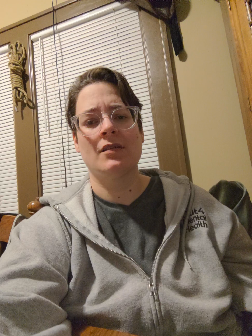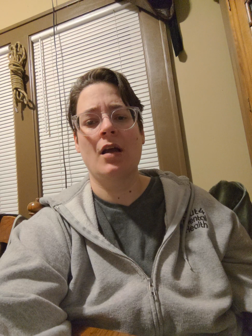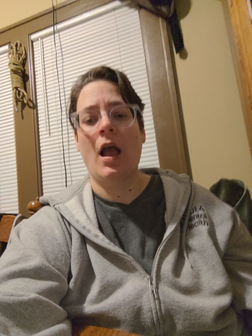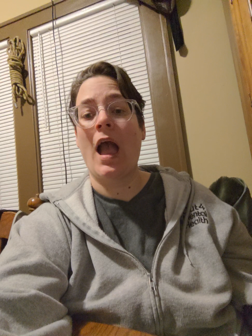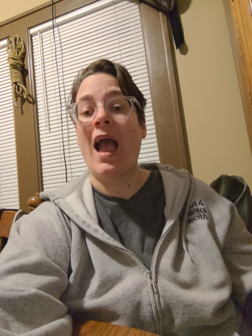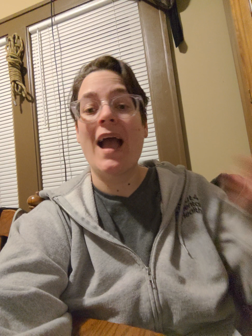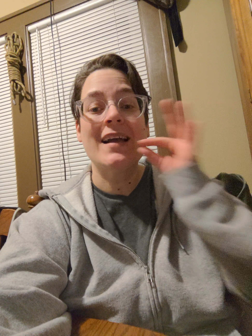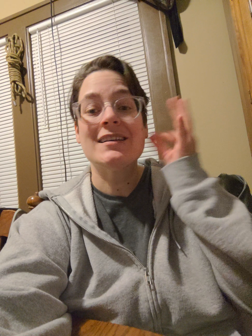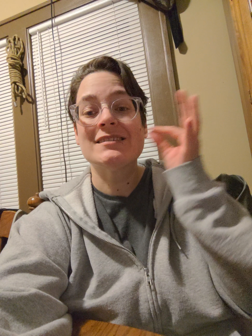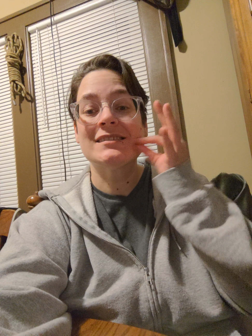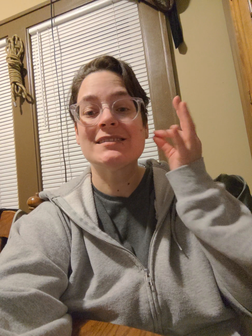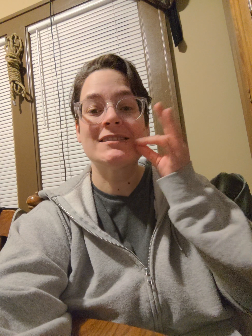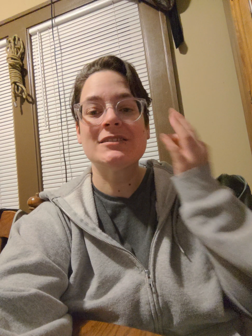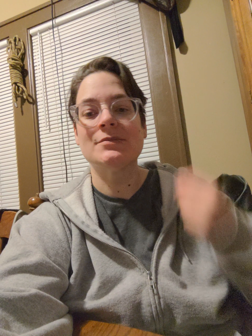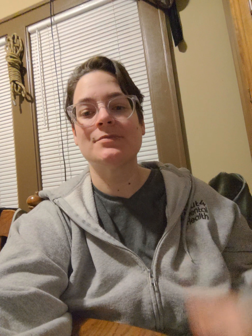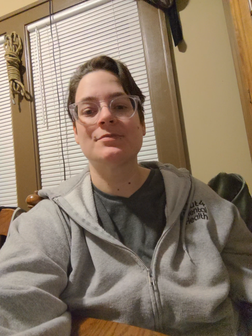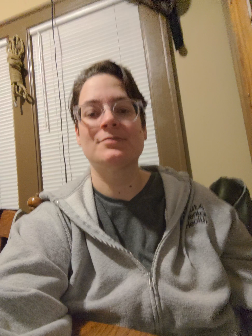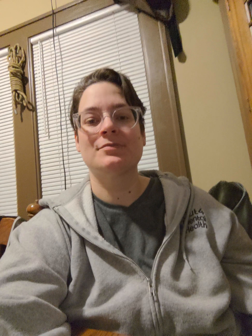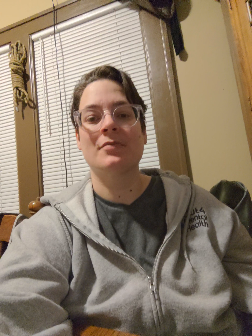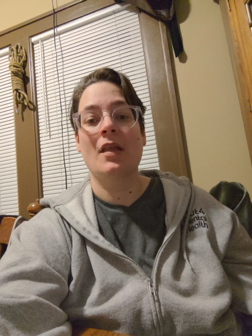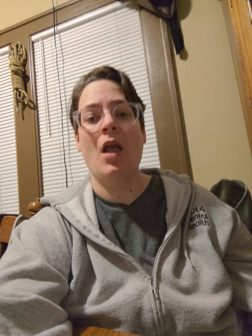cat